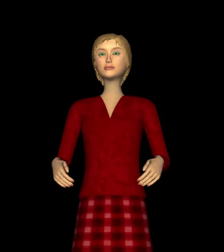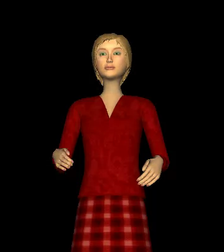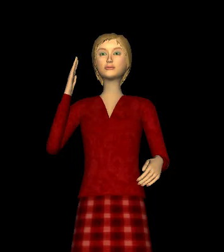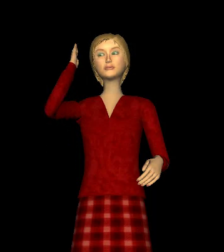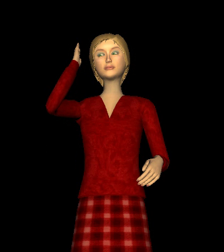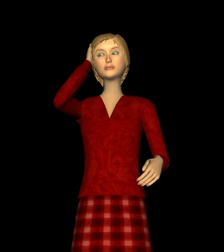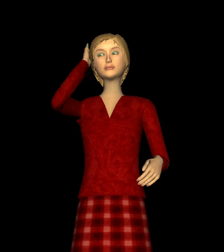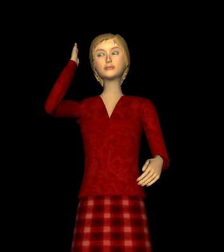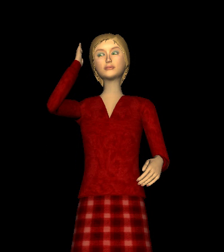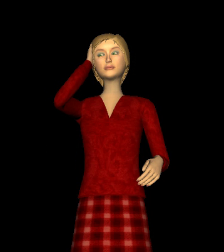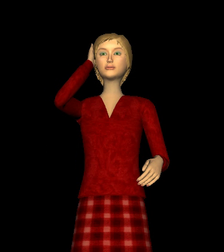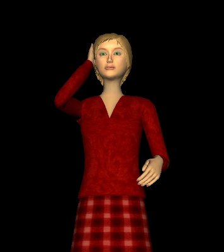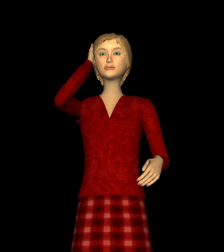أعلم